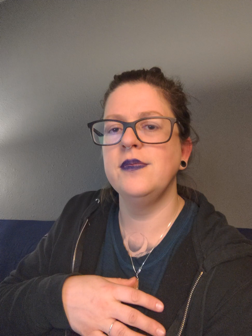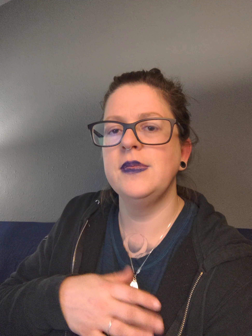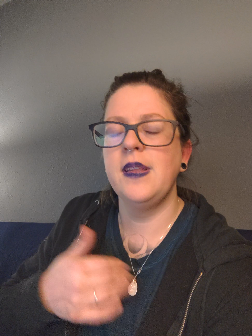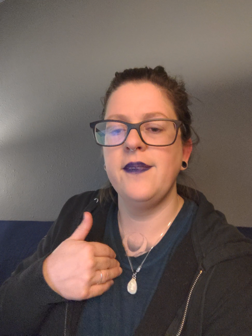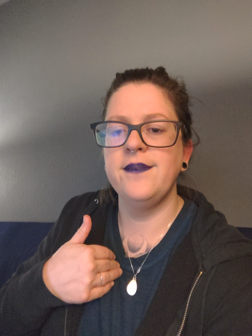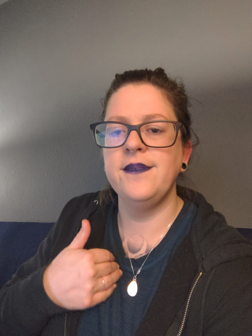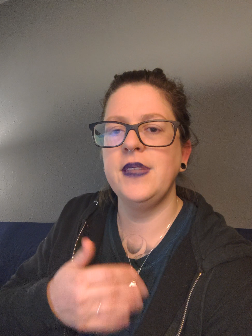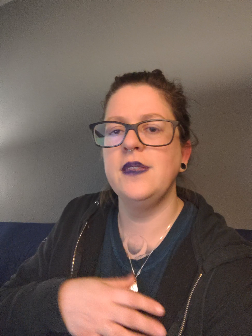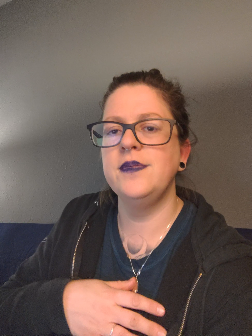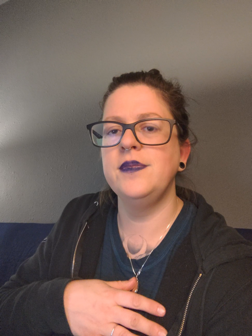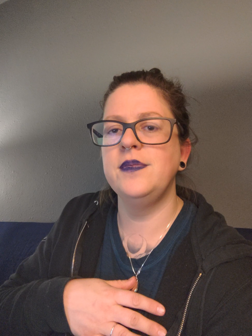have